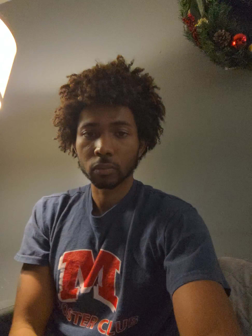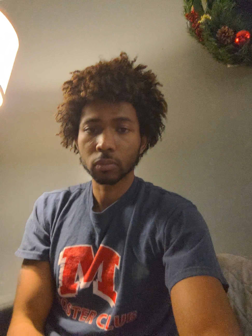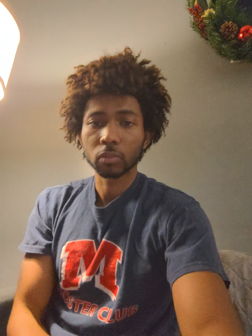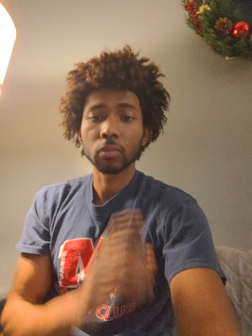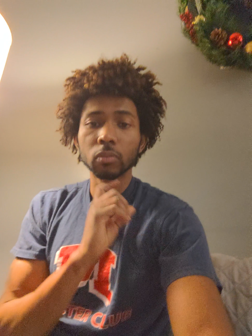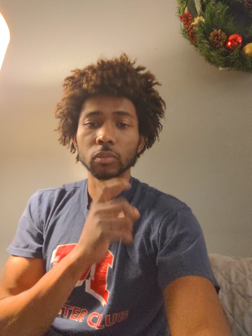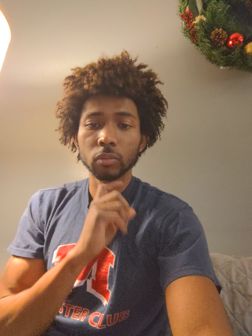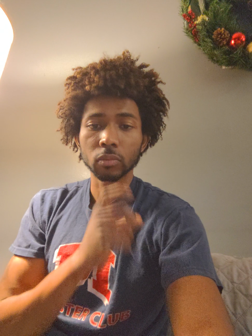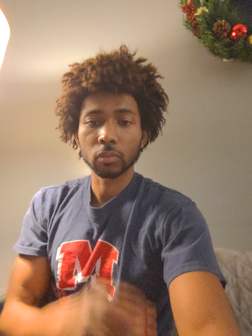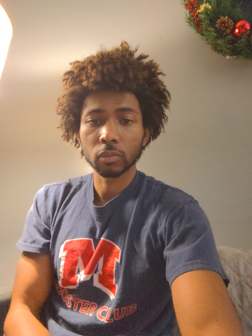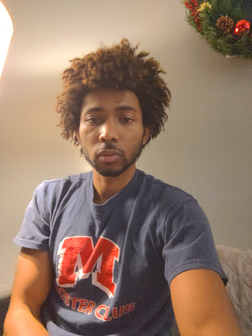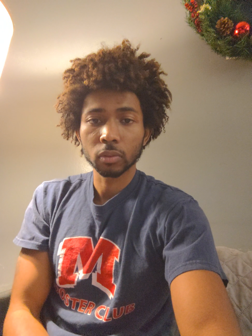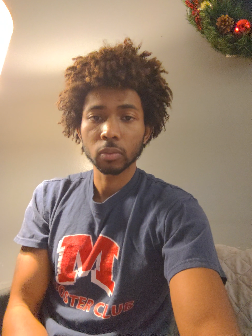garbage